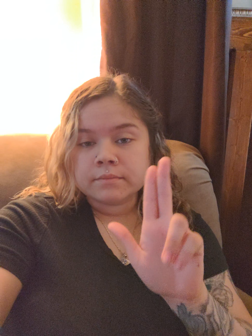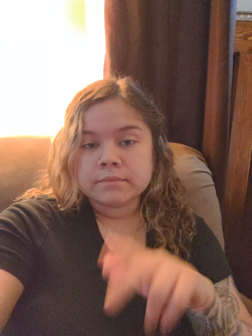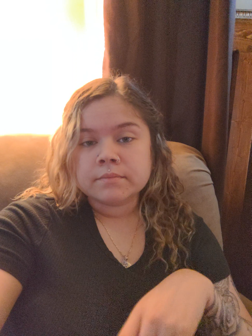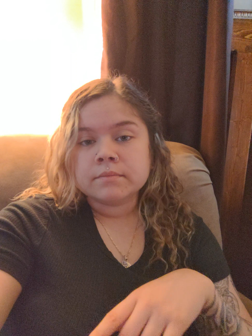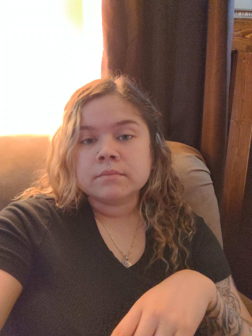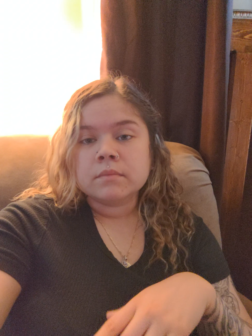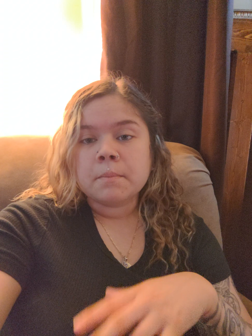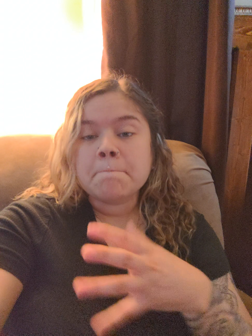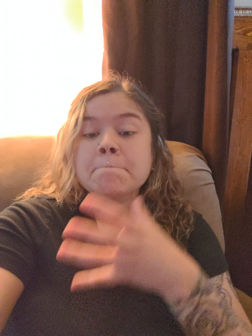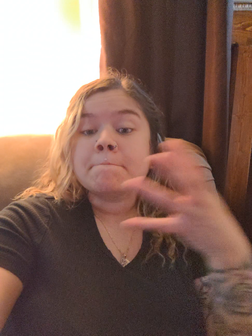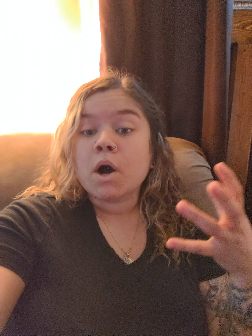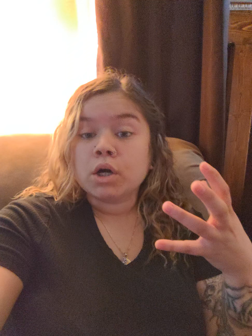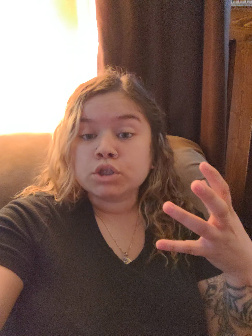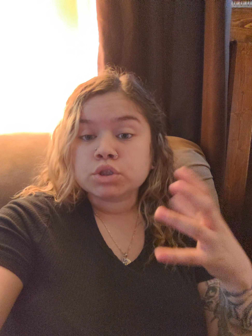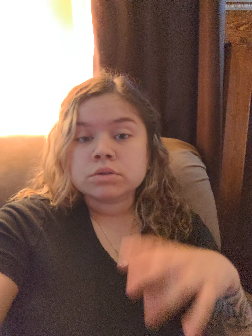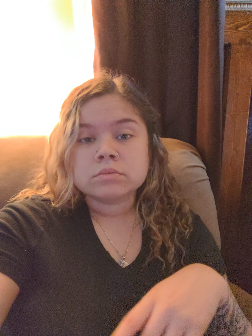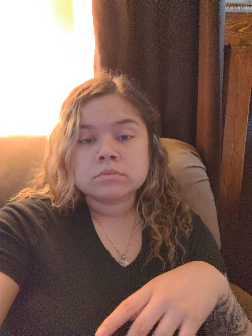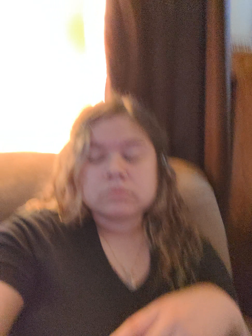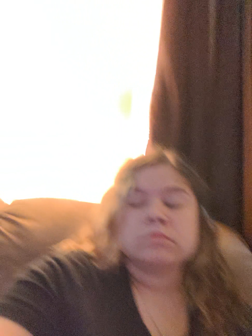much